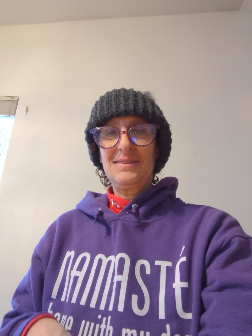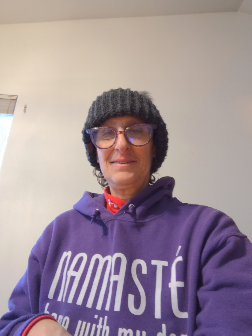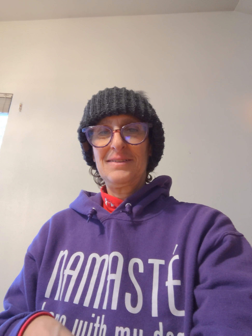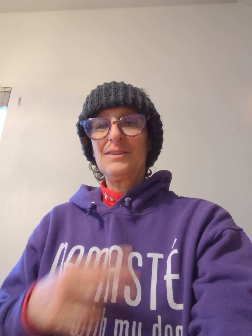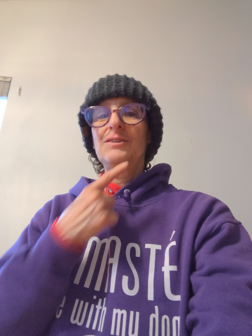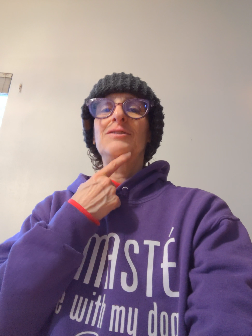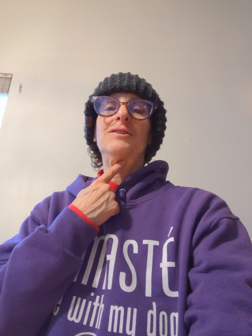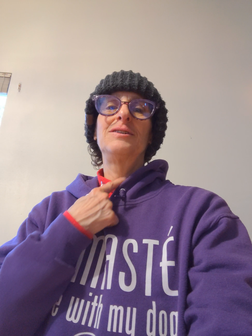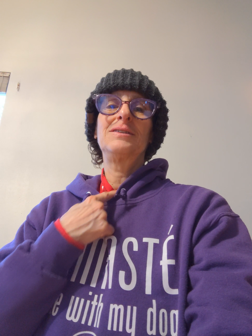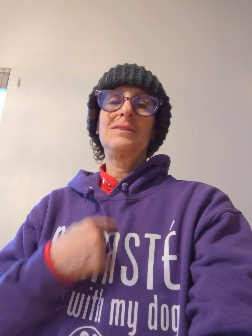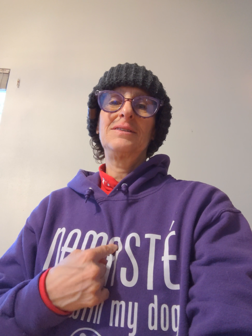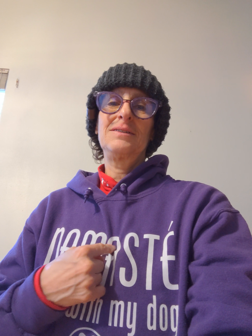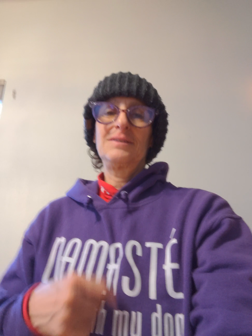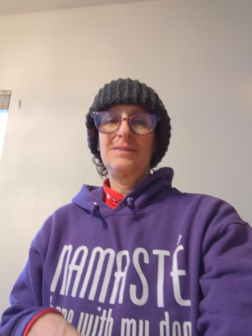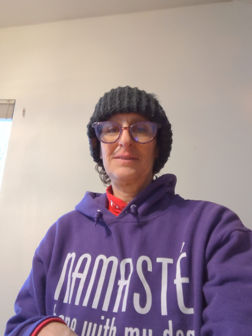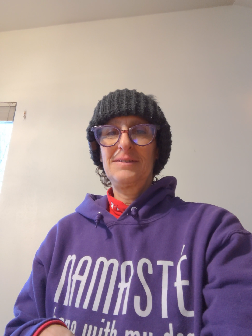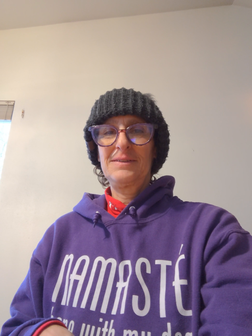thirsty